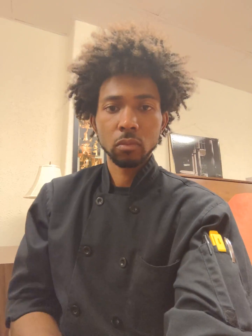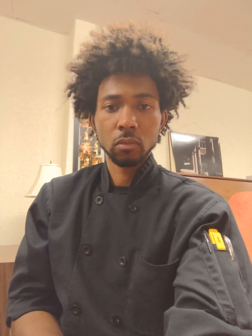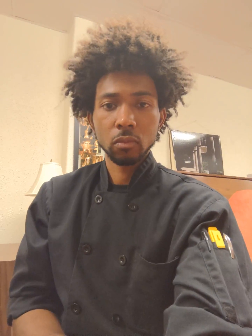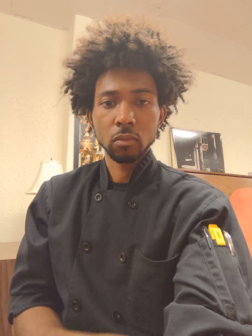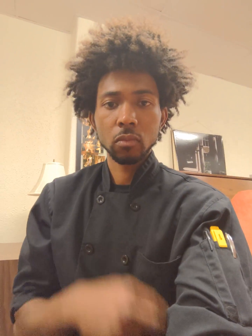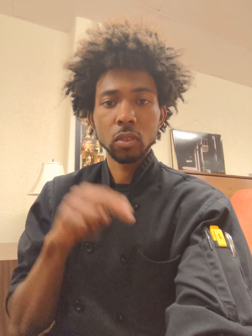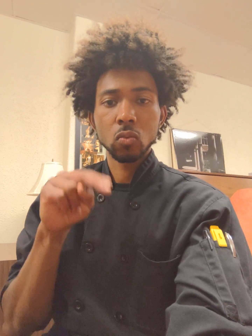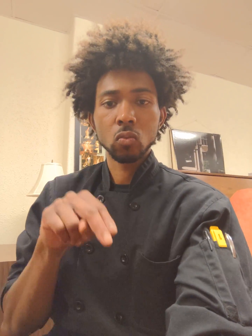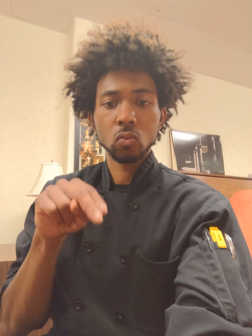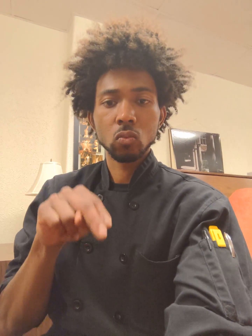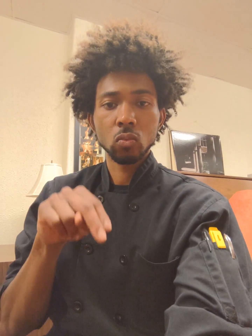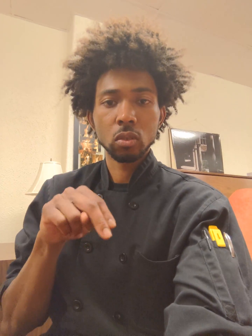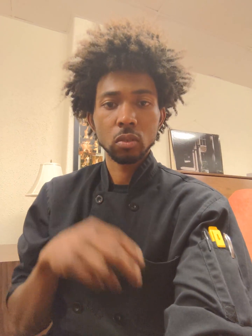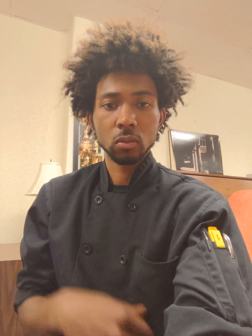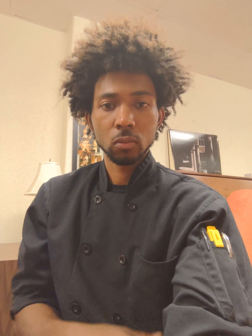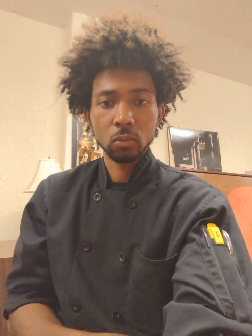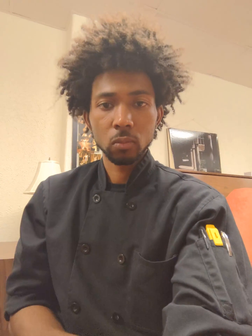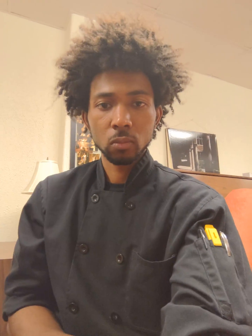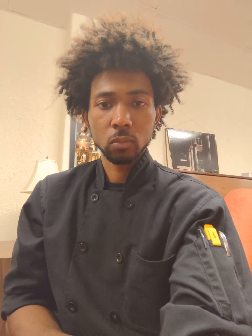nurse